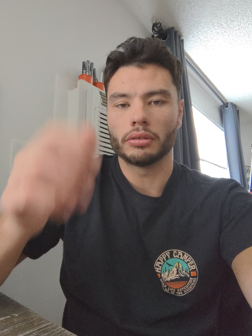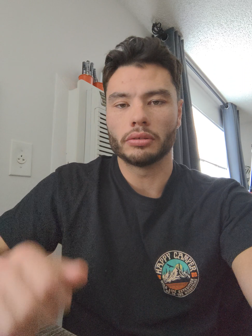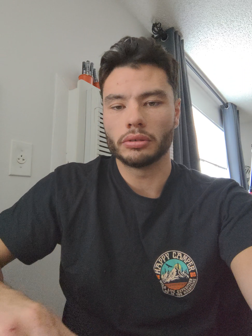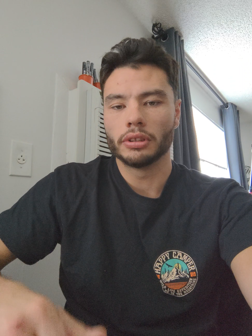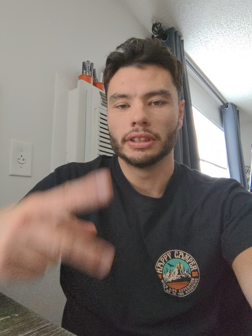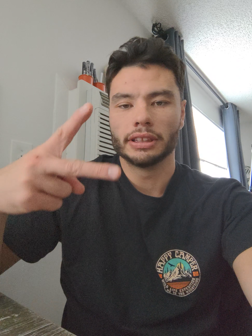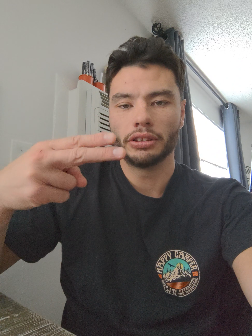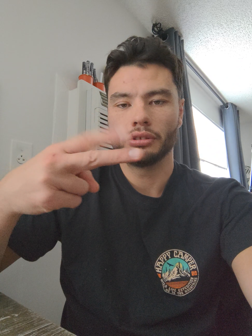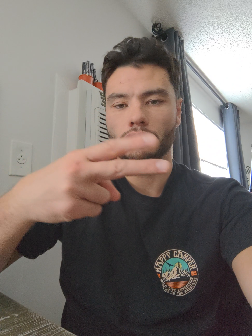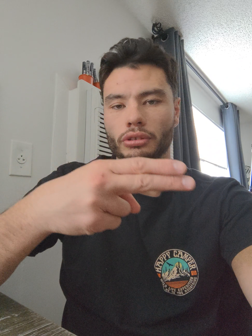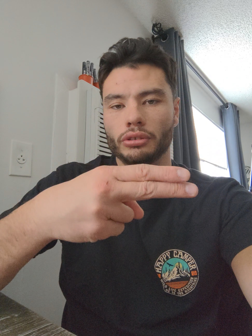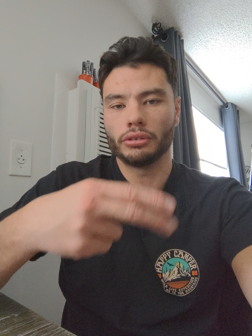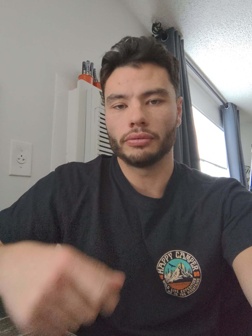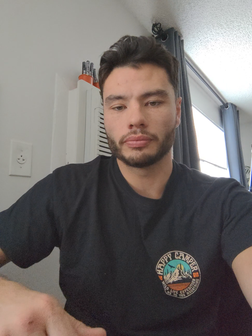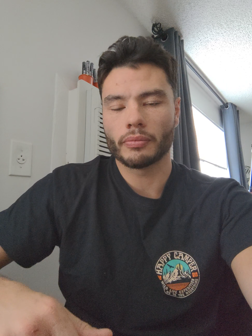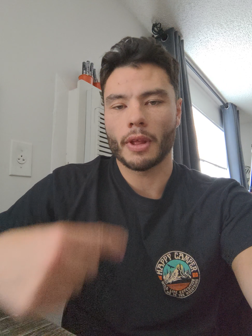scissors